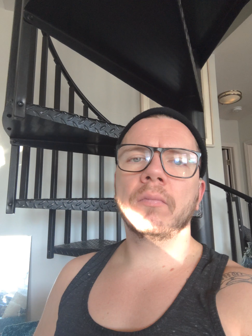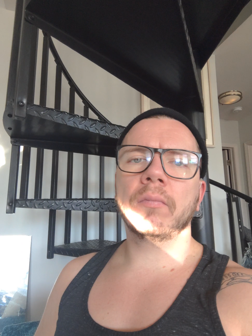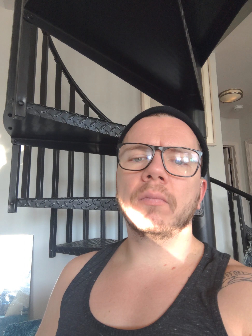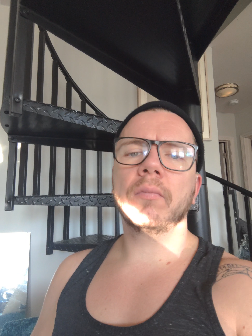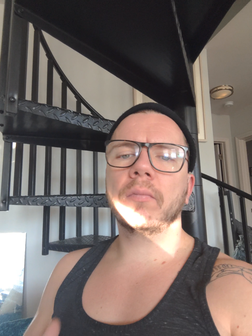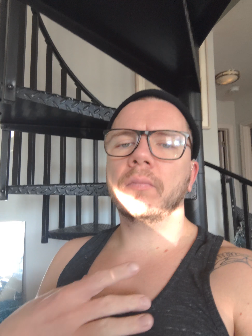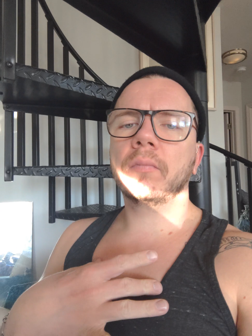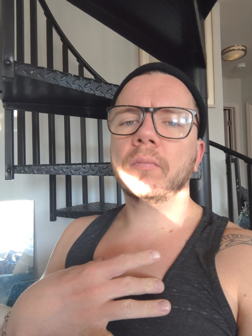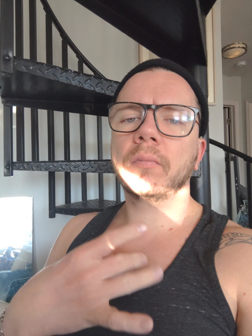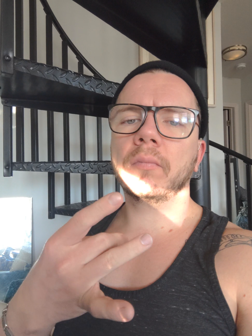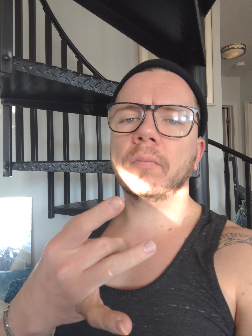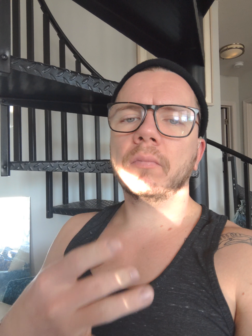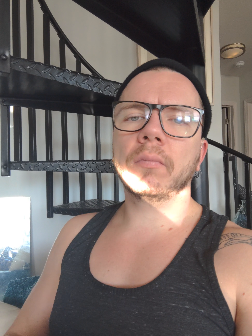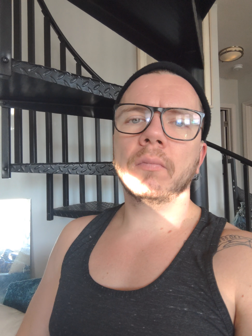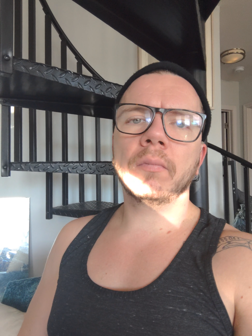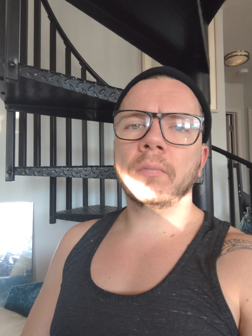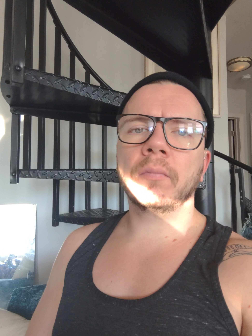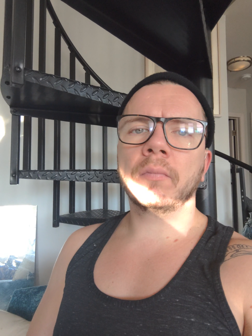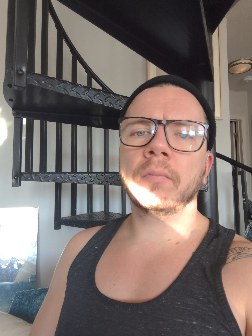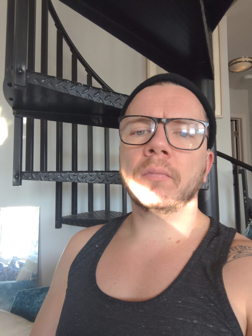like